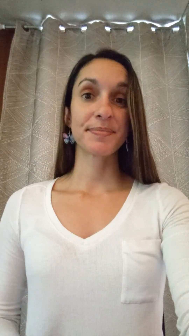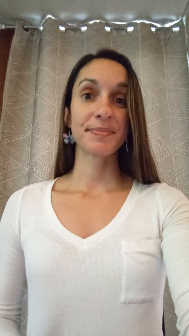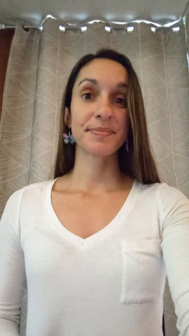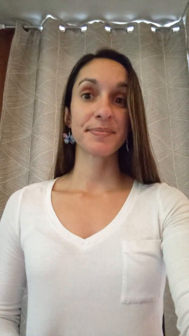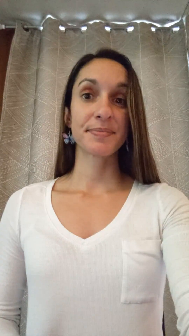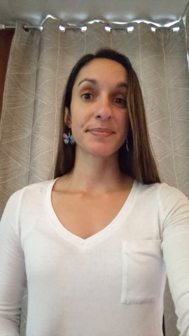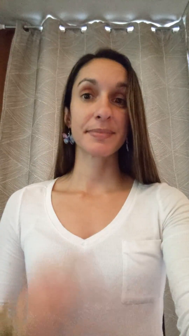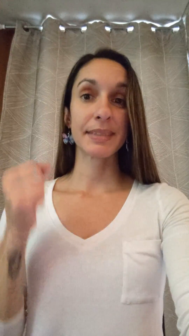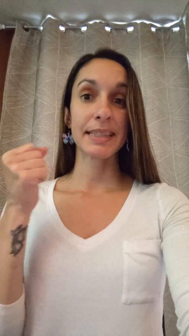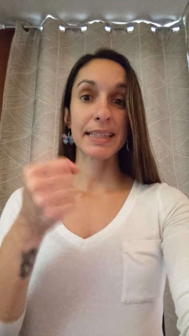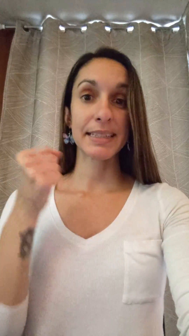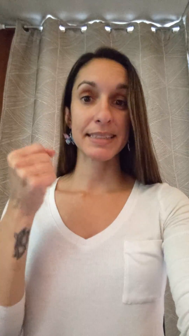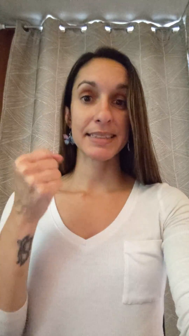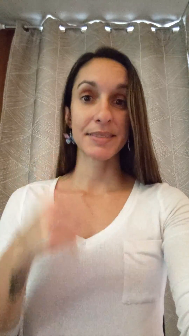hit